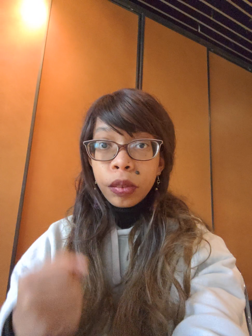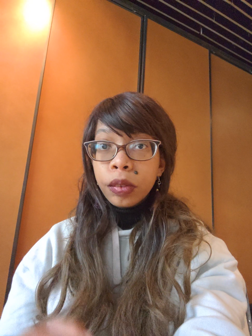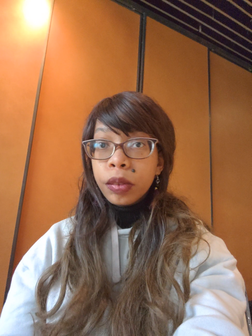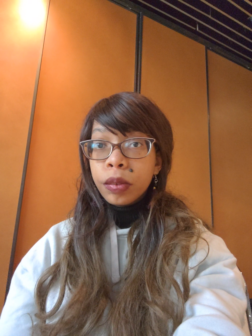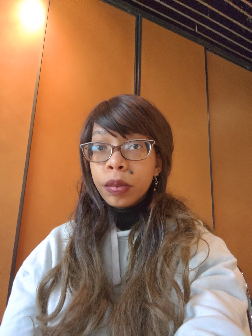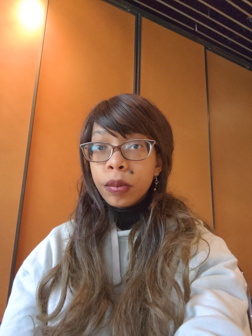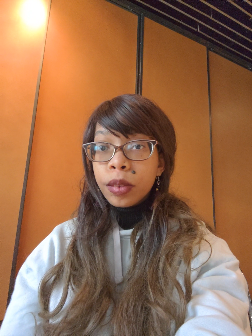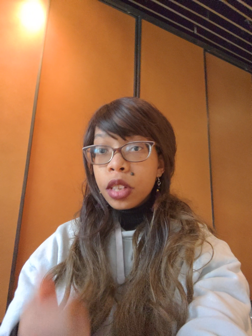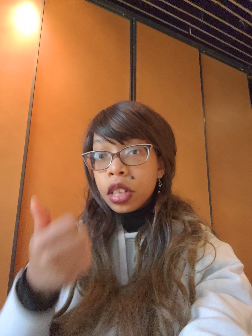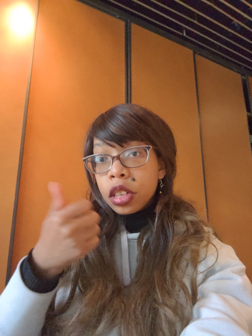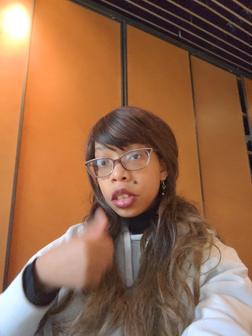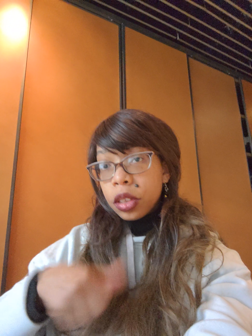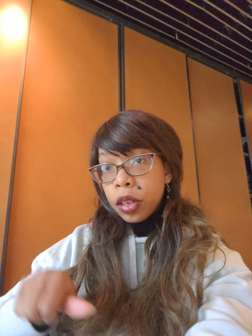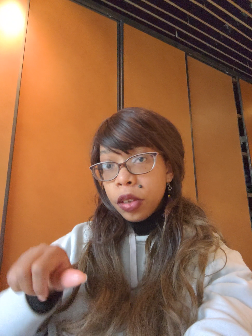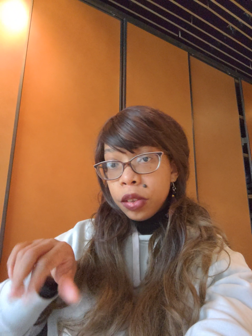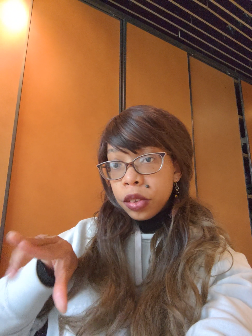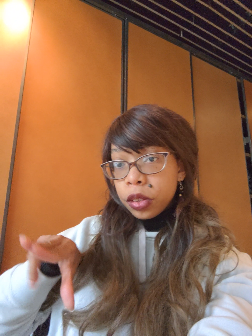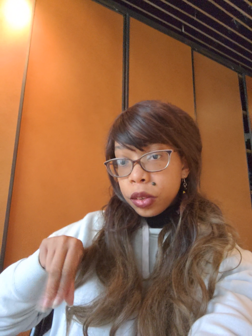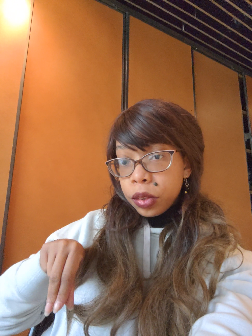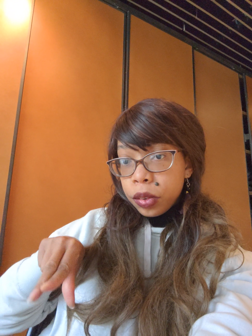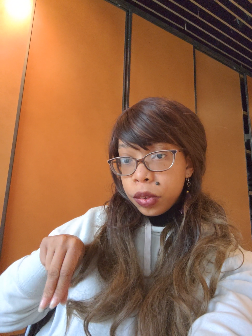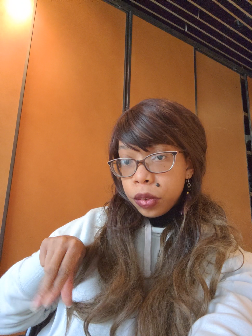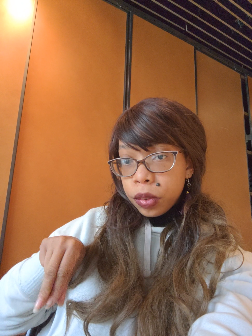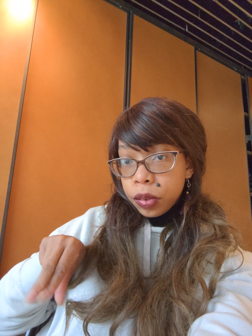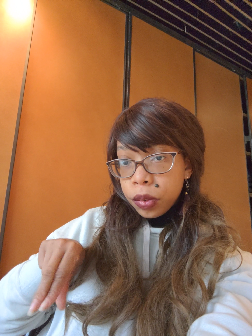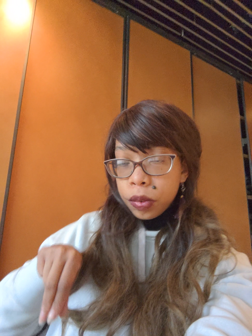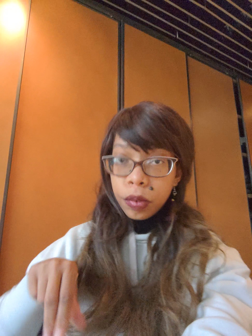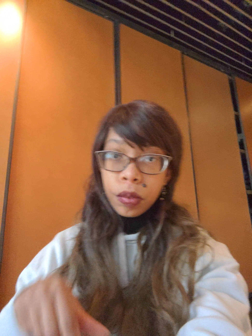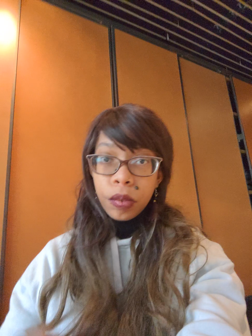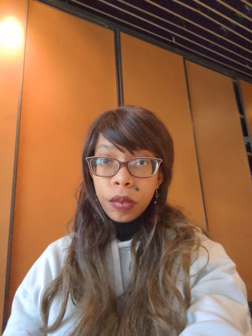underwear